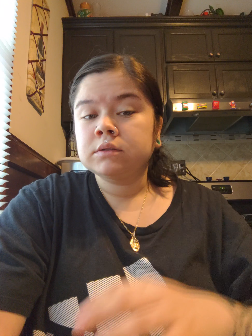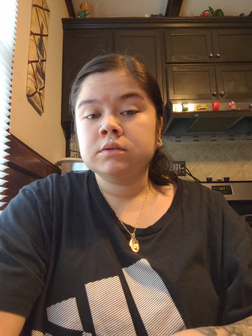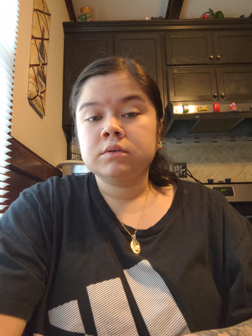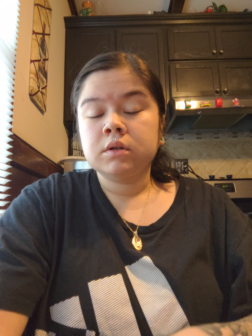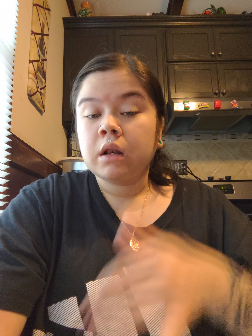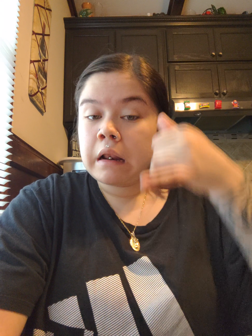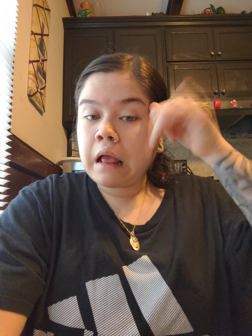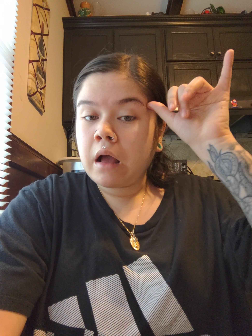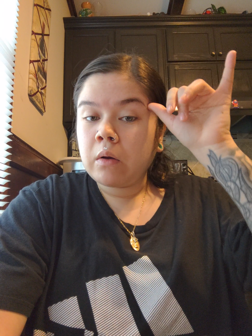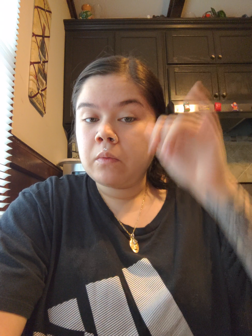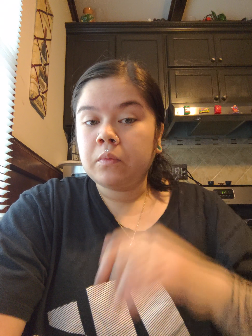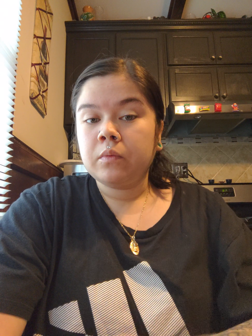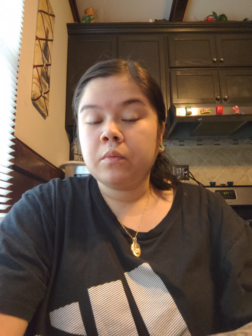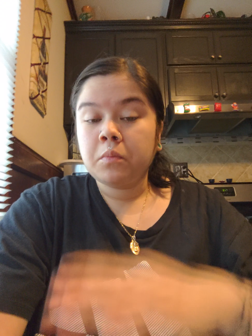cow